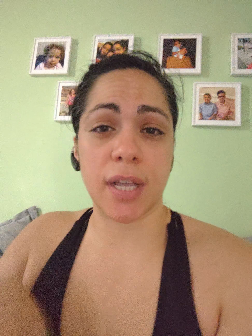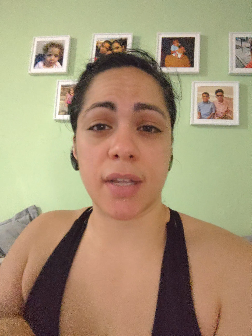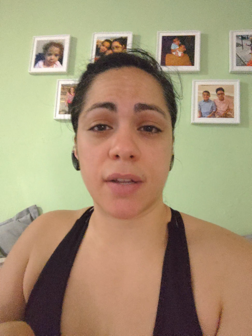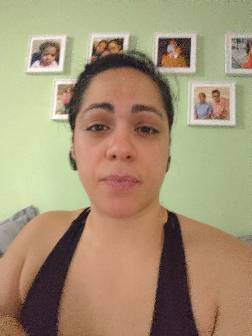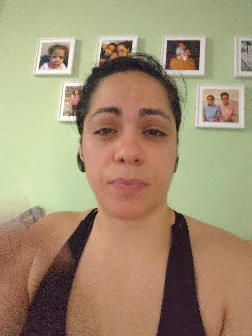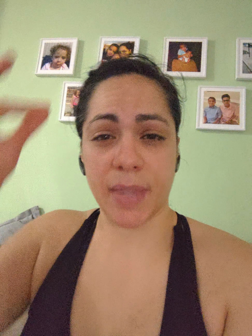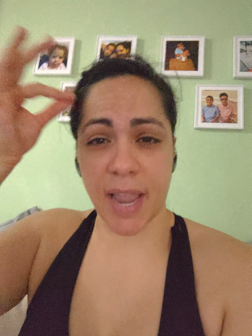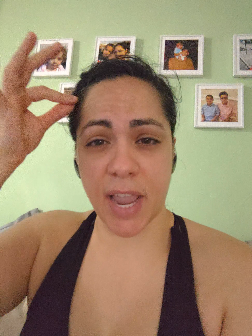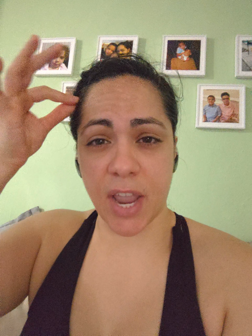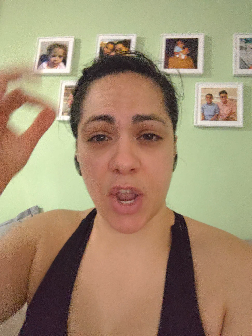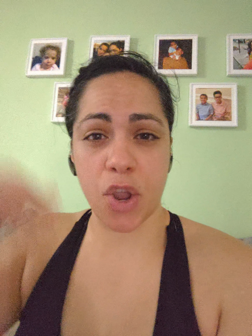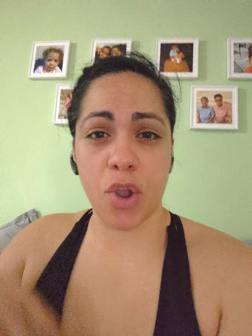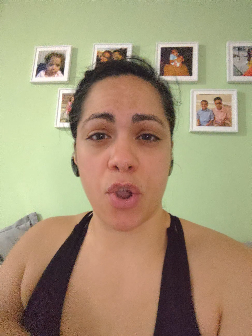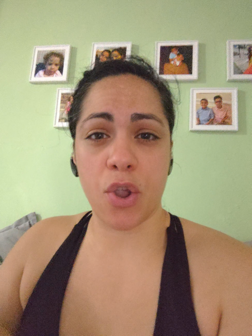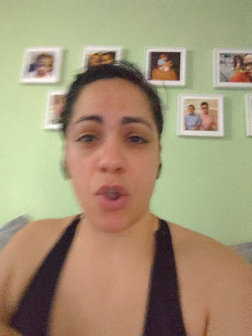hair